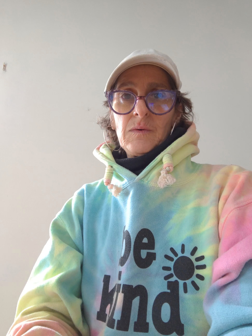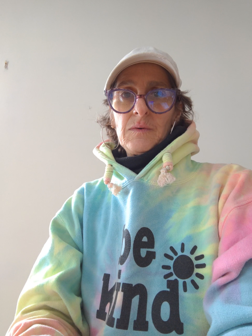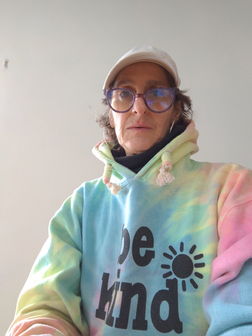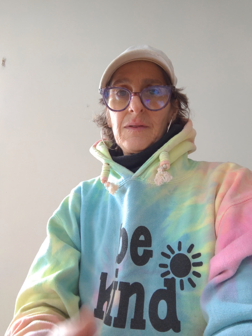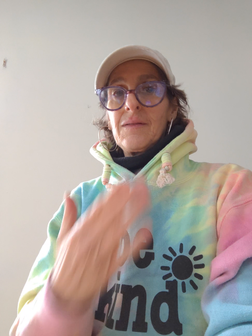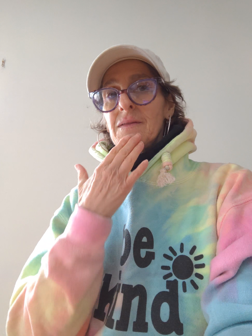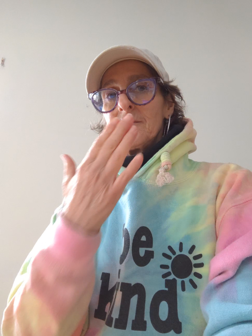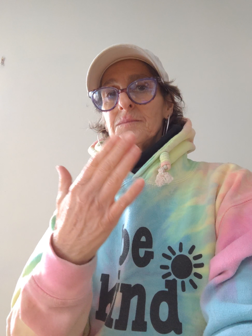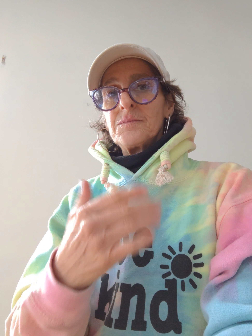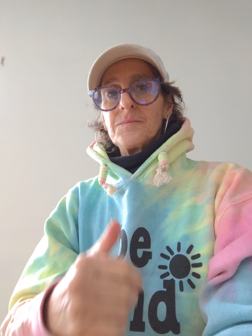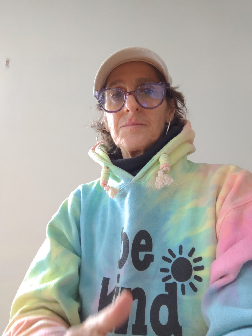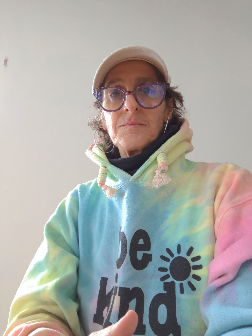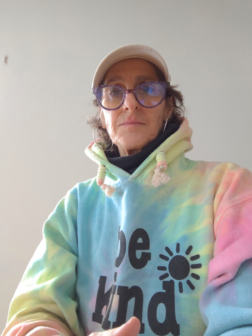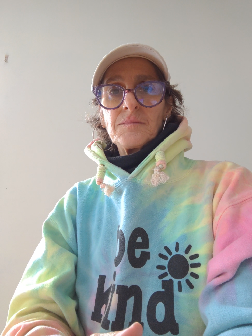thank you